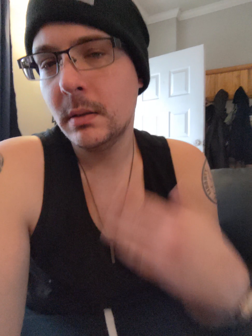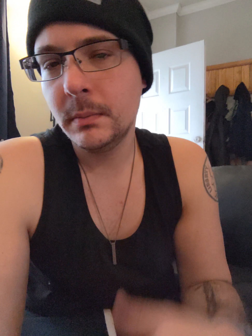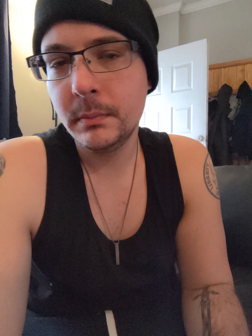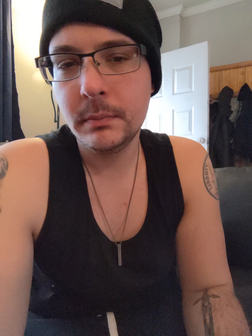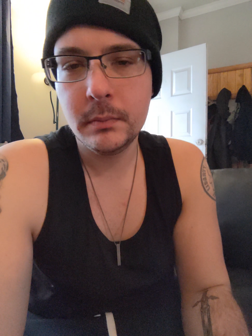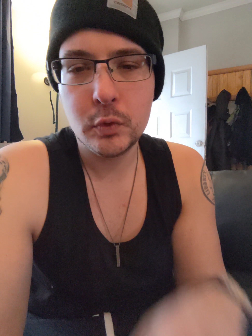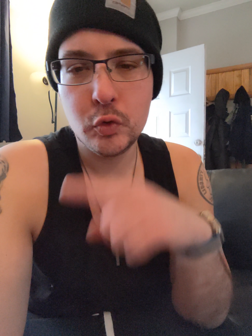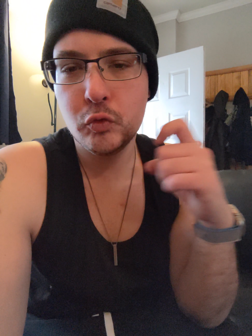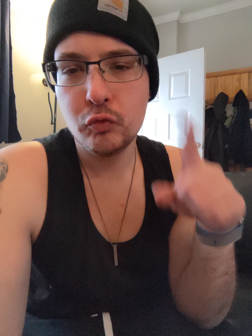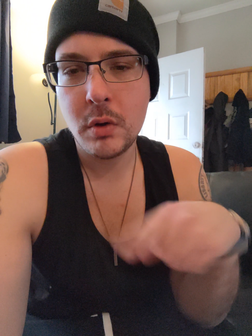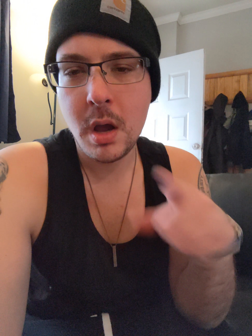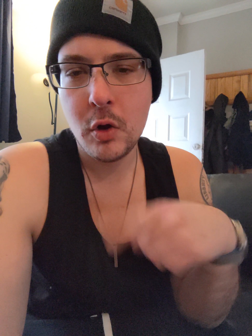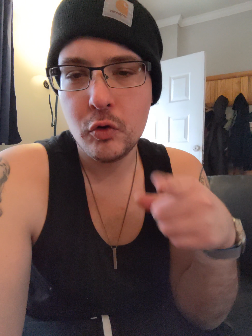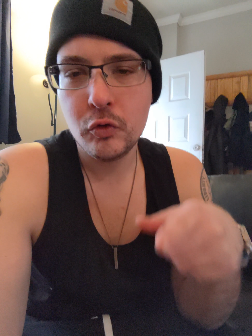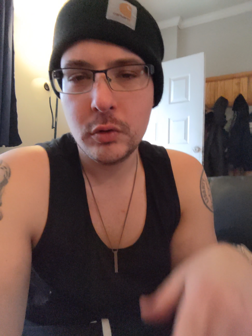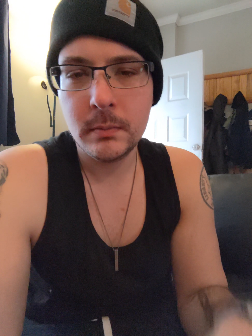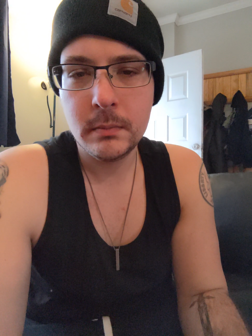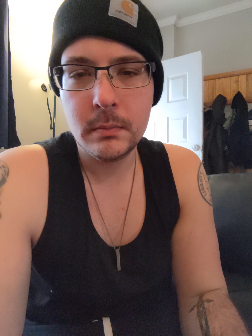dryer